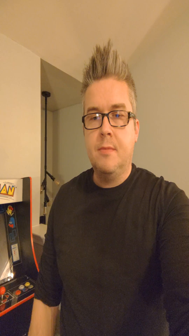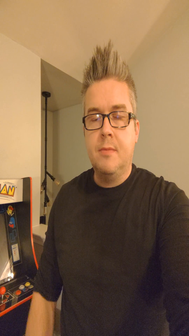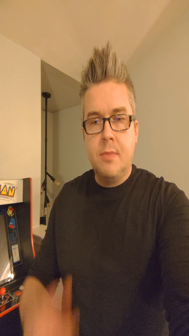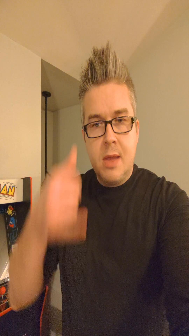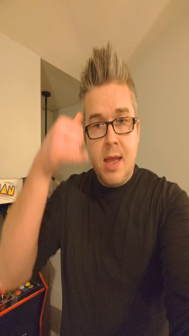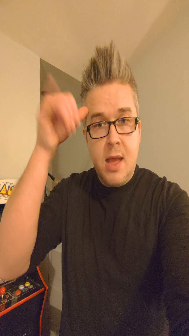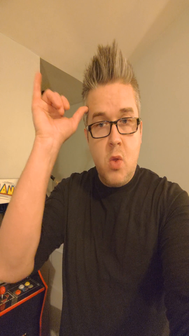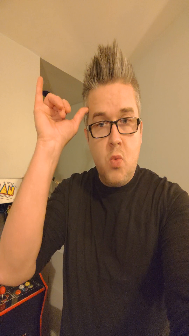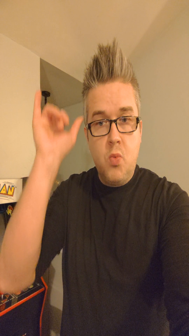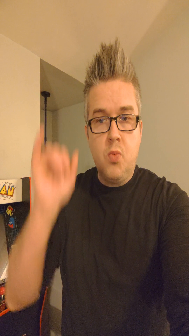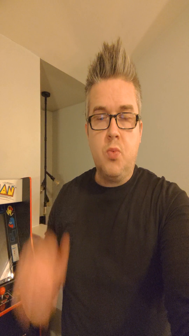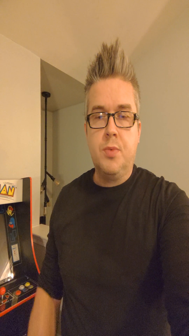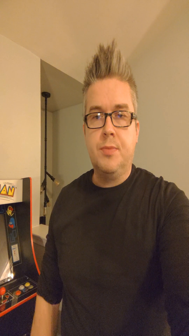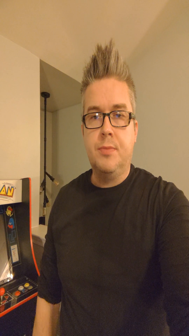cow